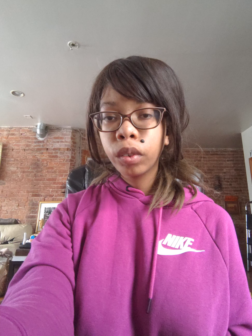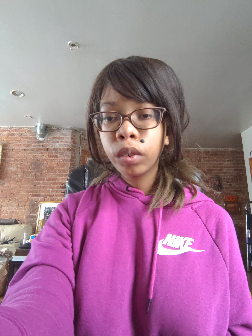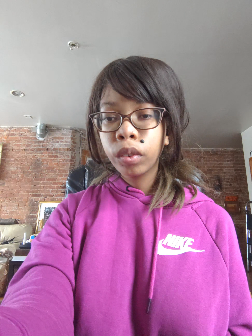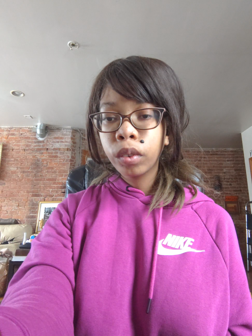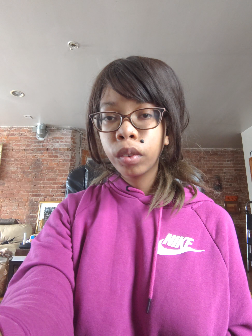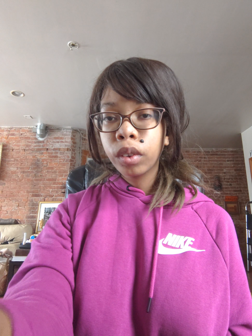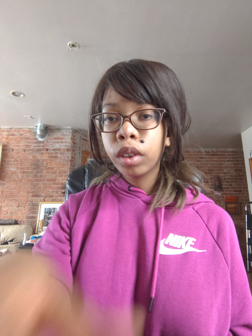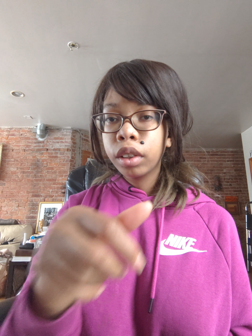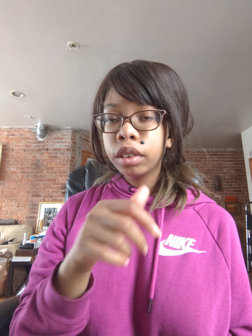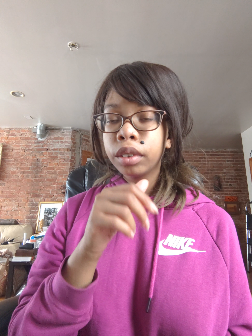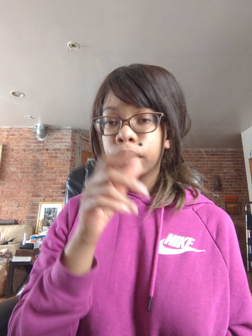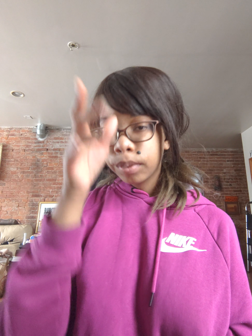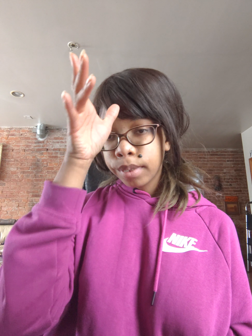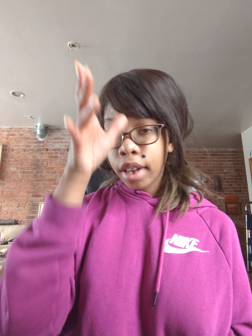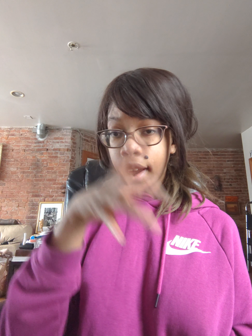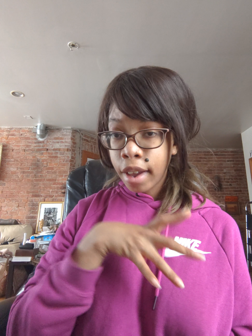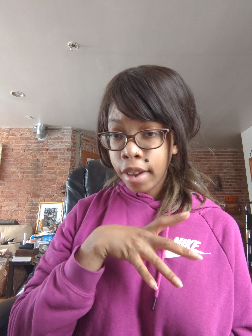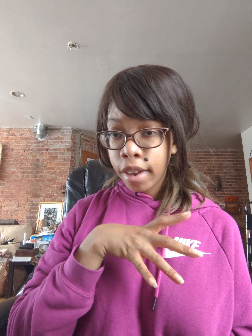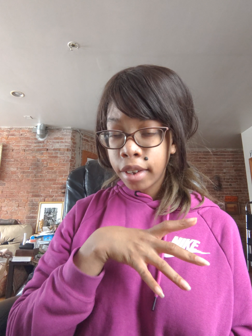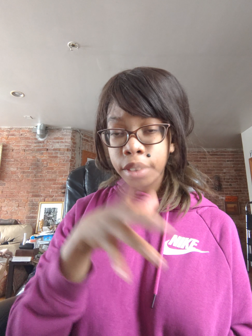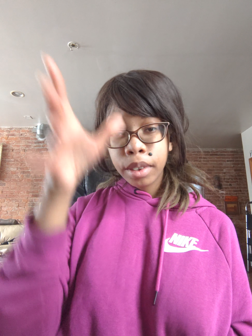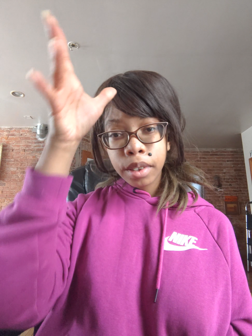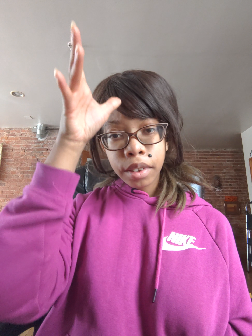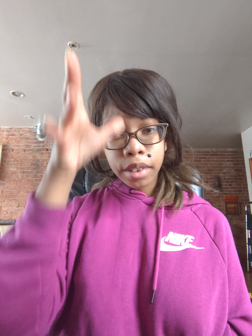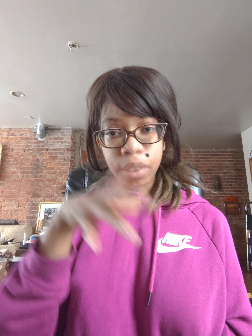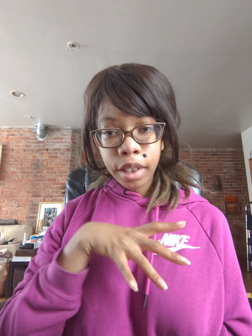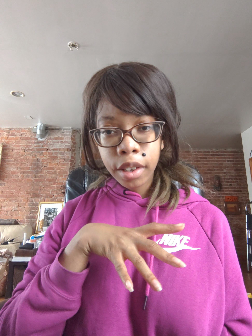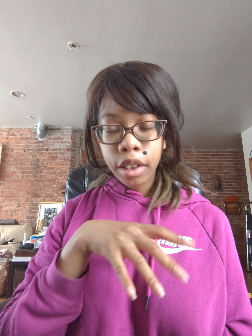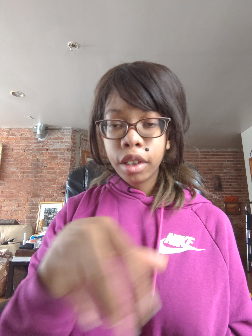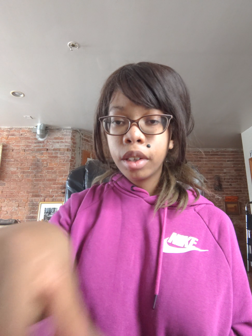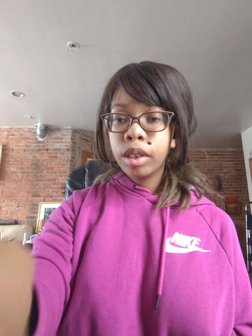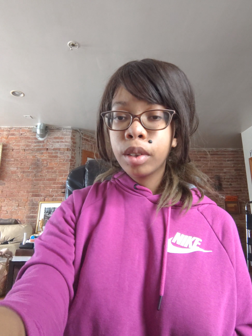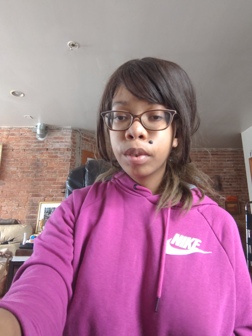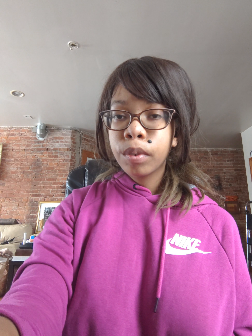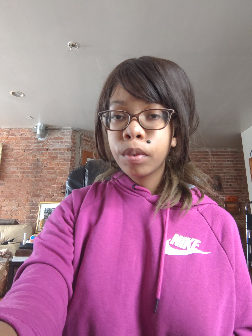man